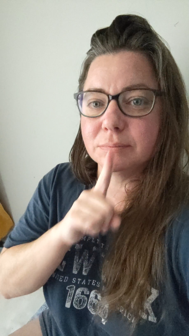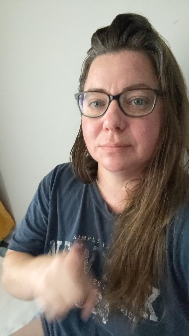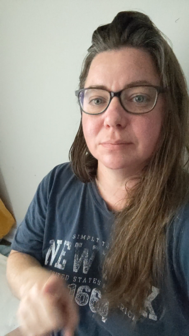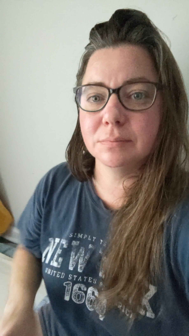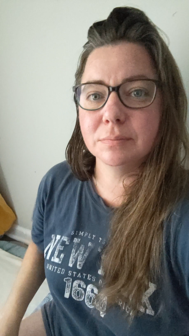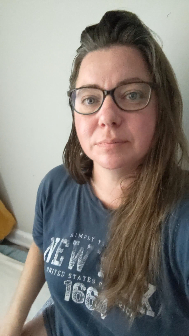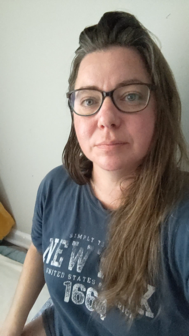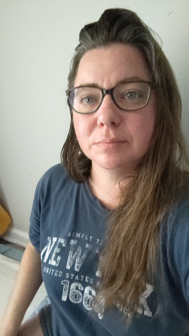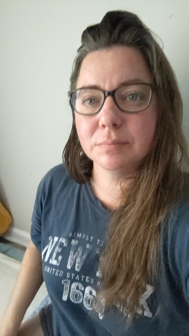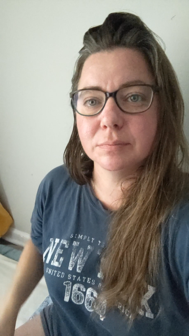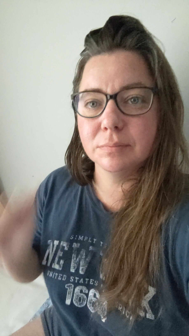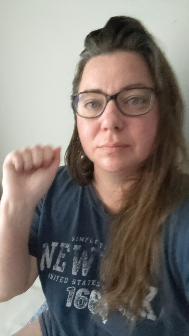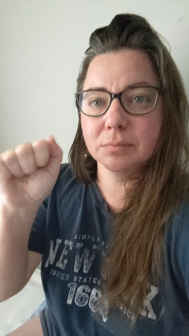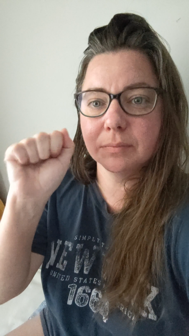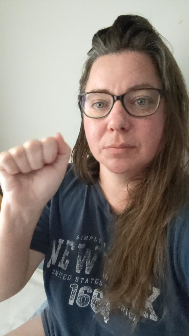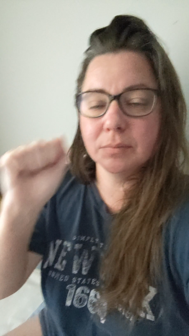knock